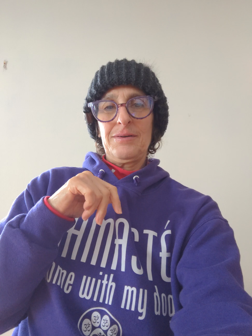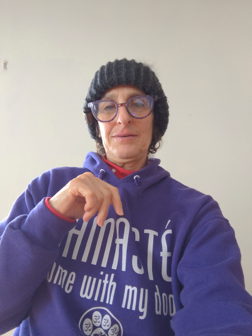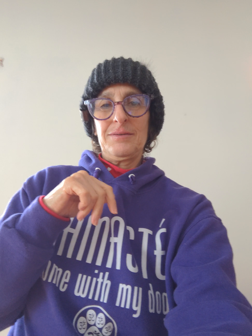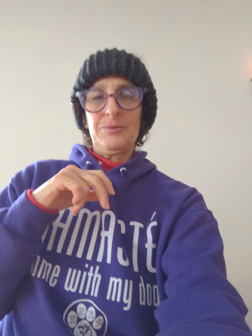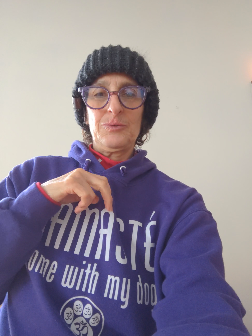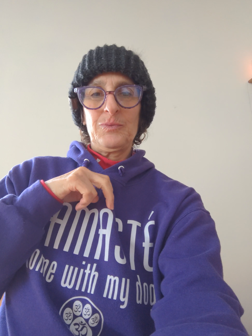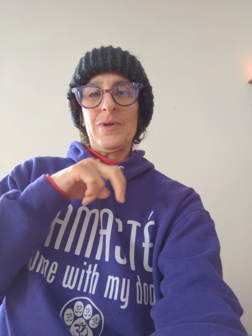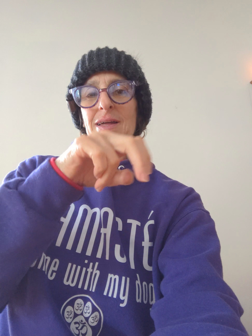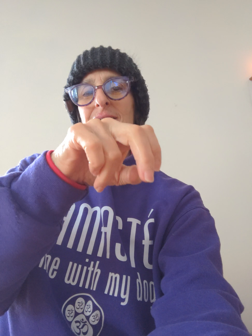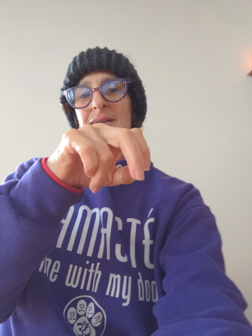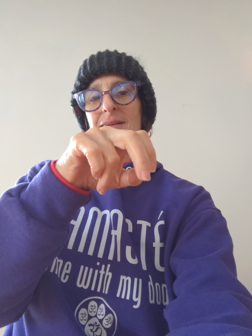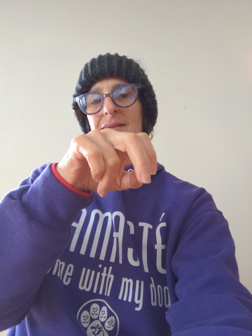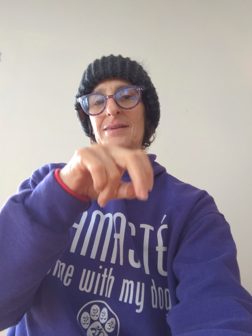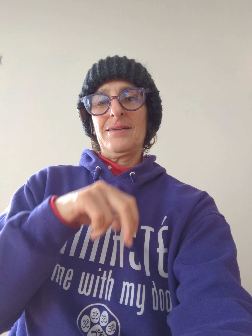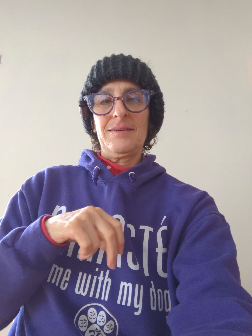ride